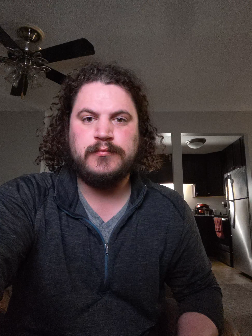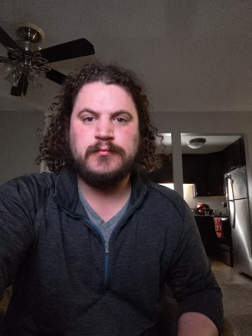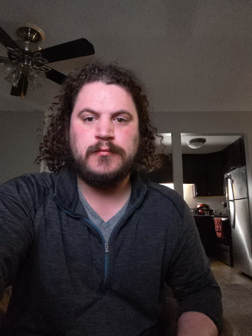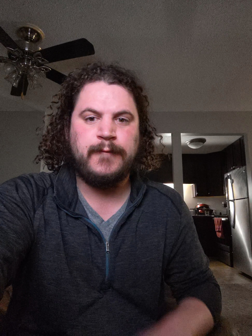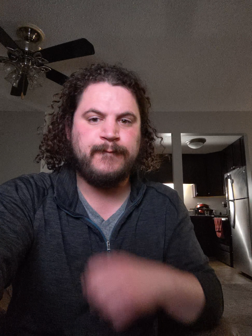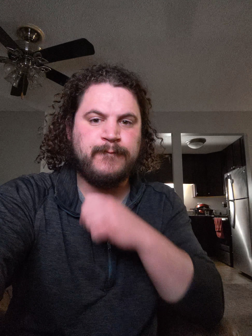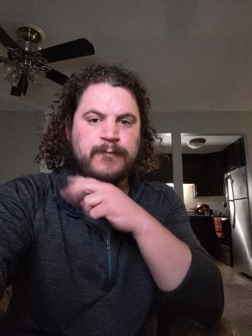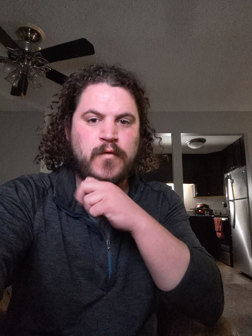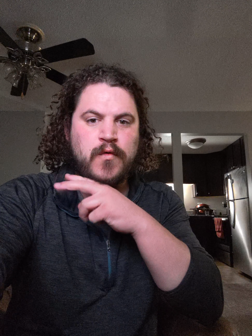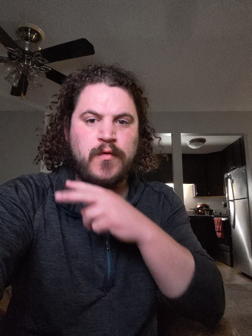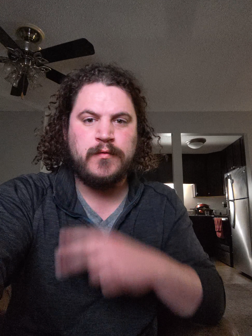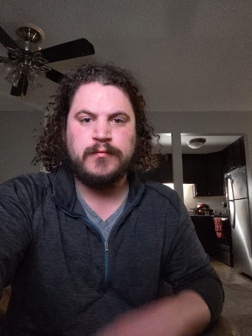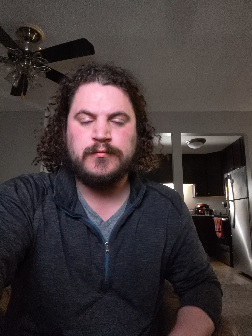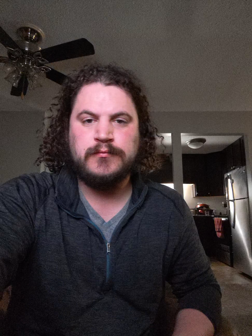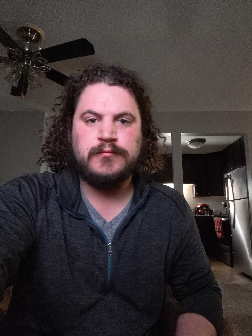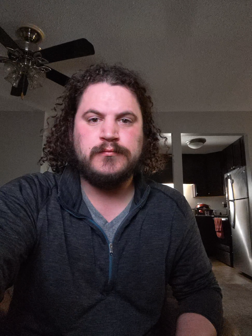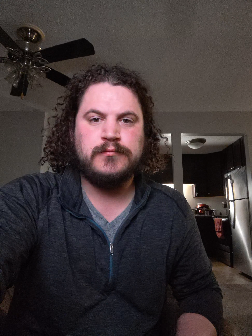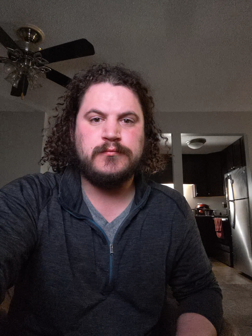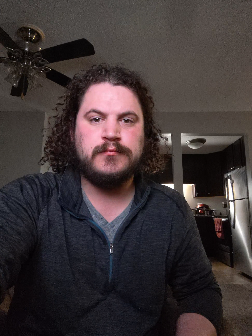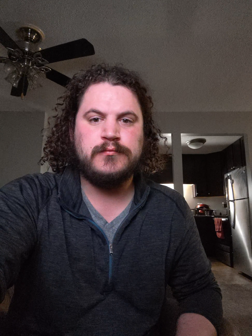frog